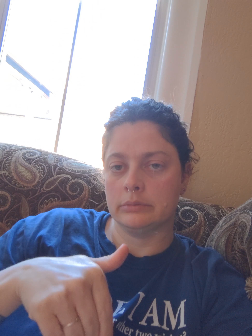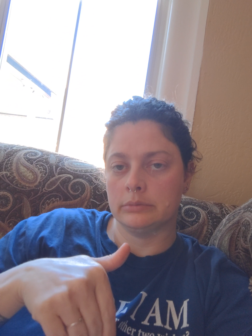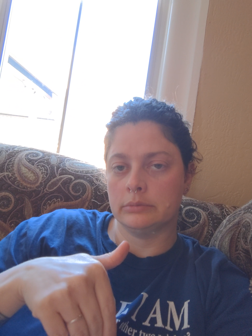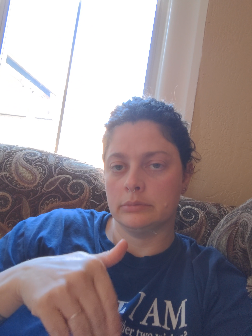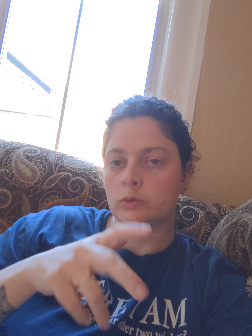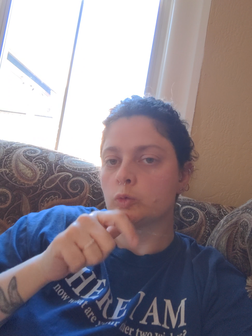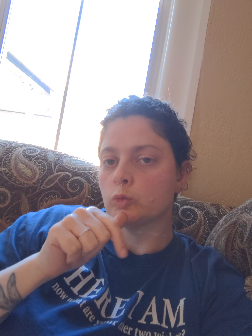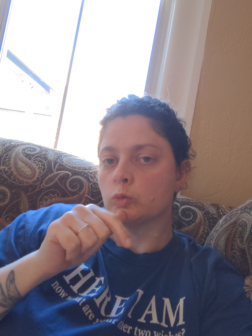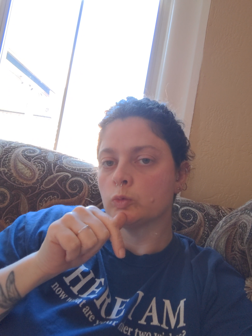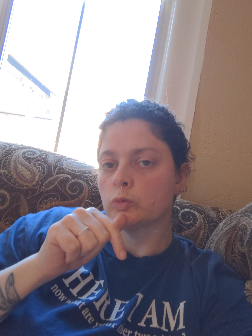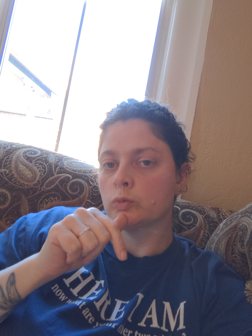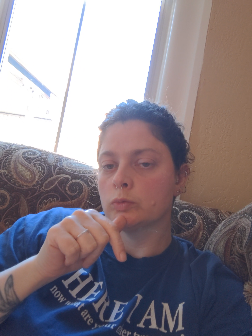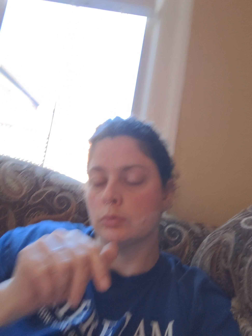who